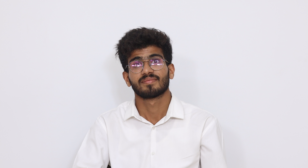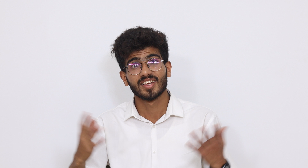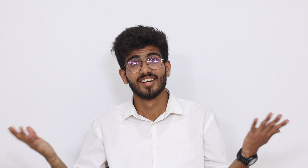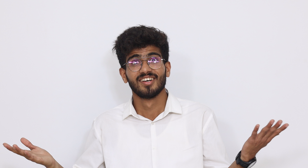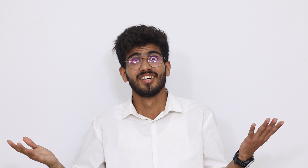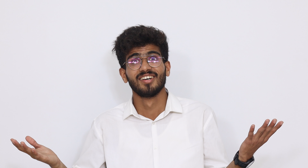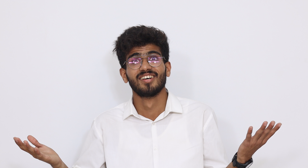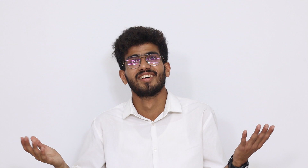surprise